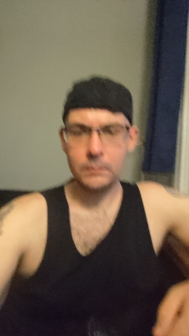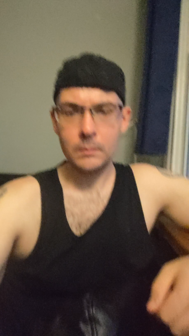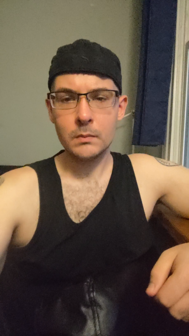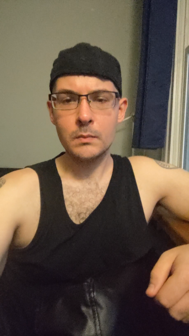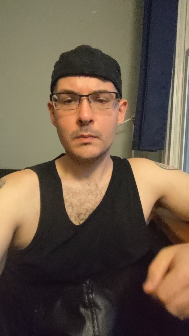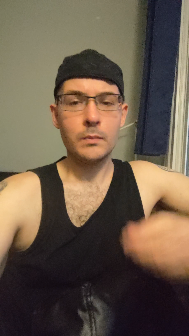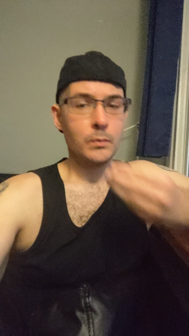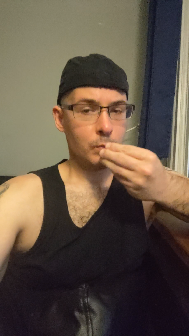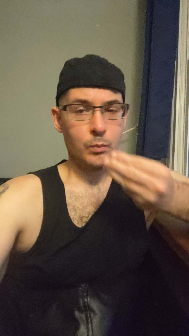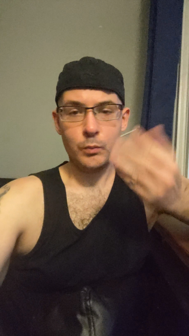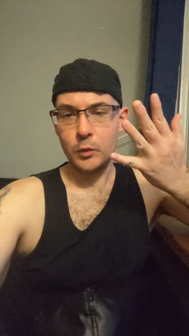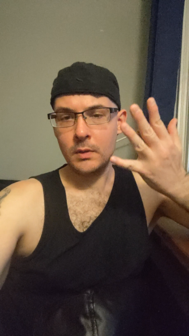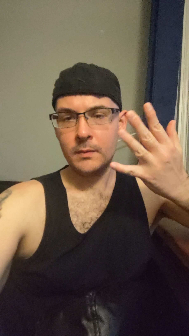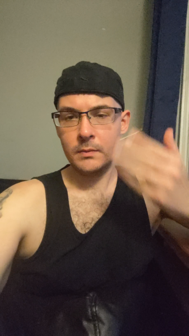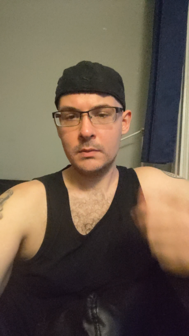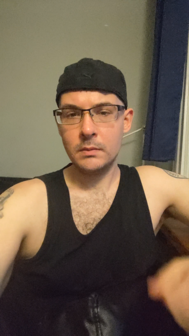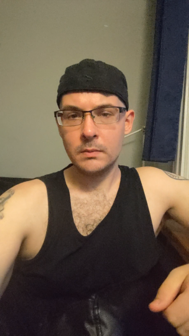breakfast